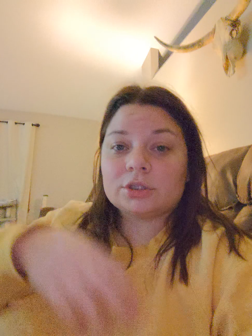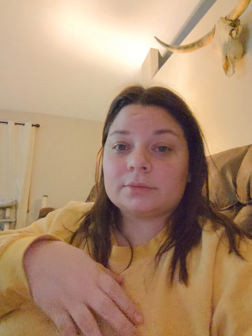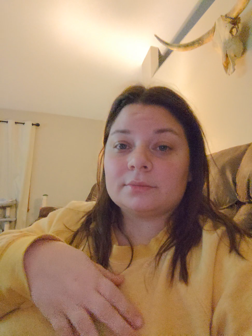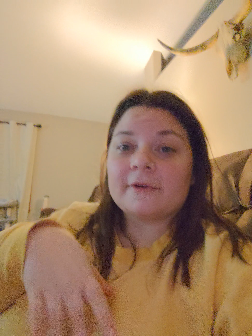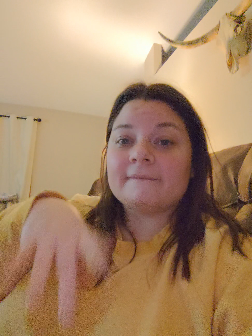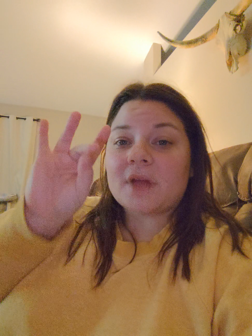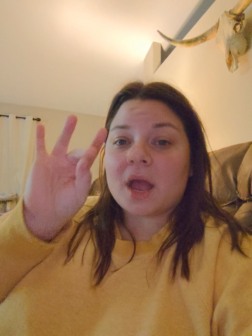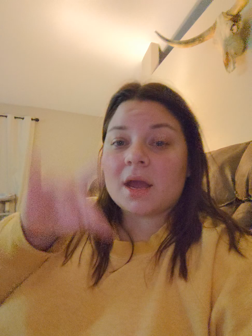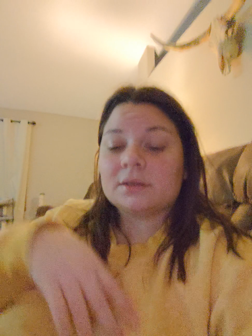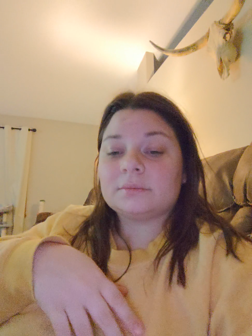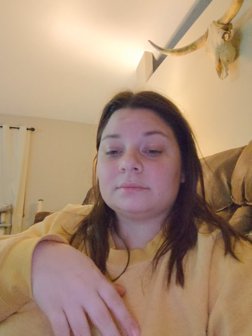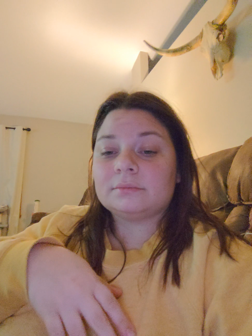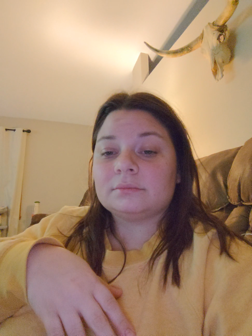find